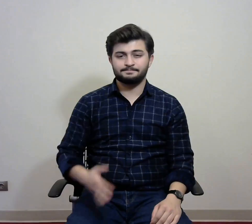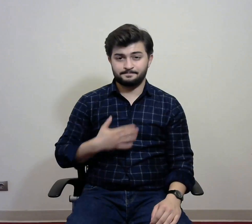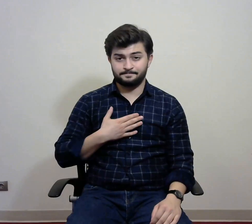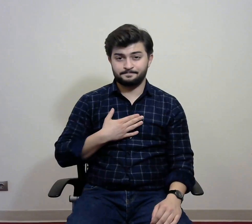mən